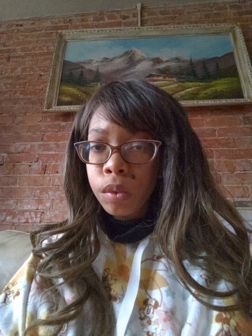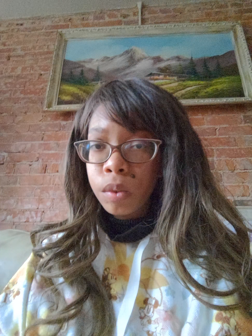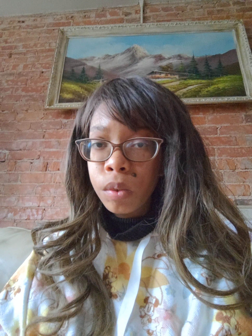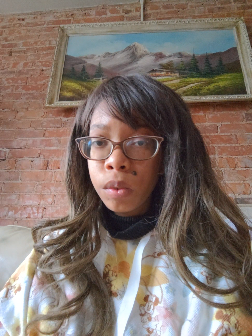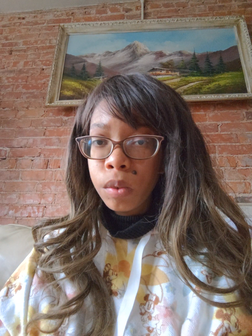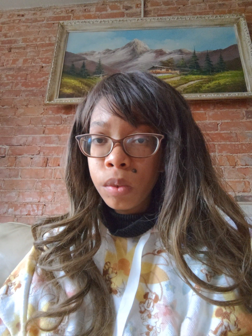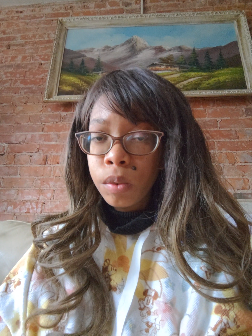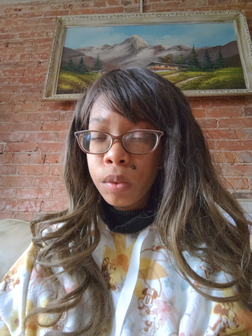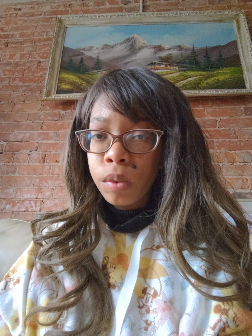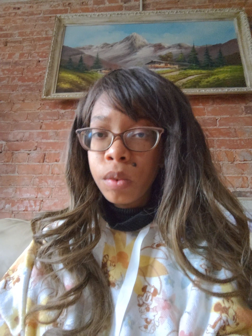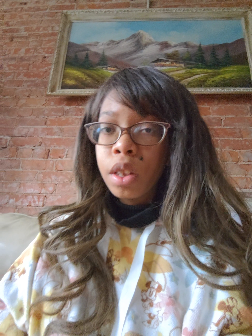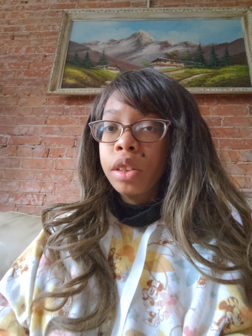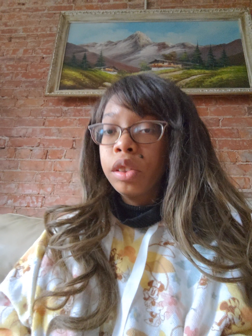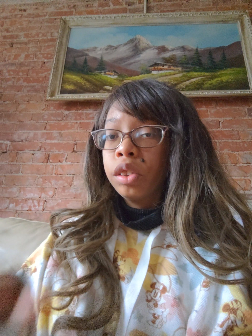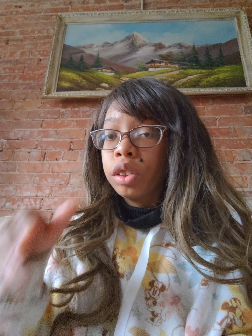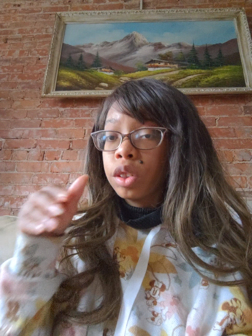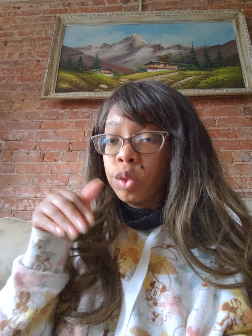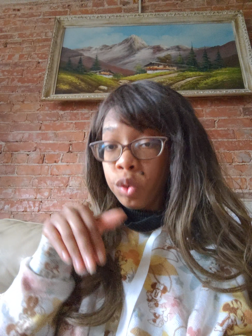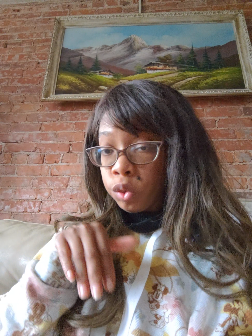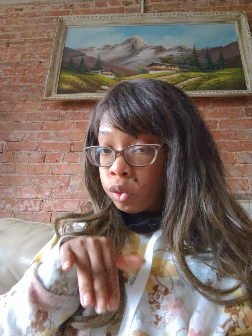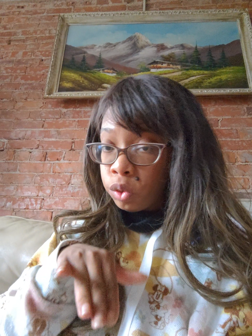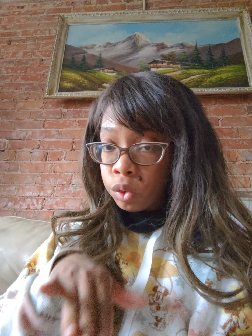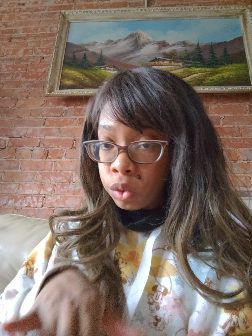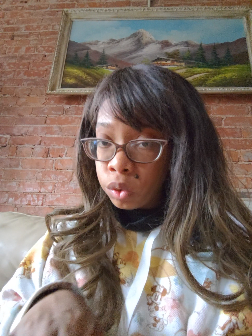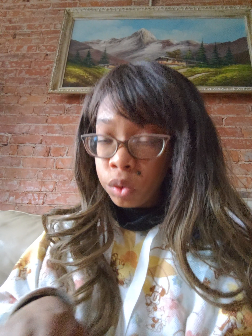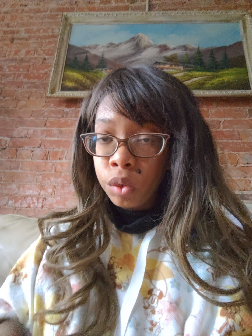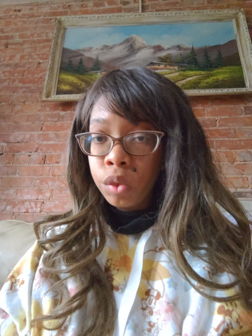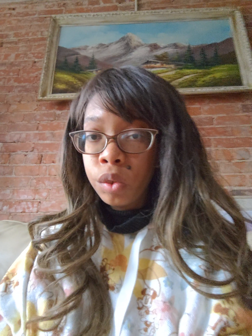into